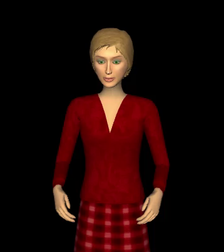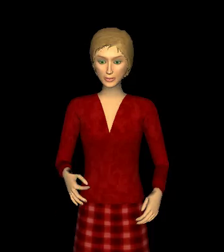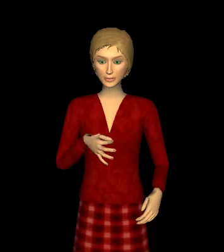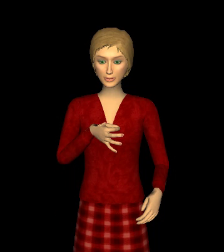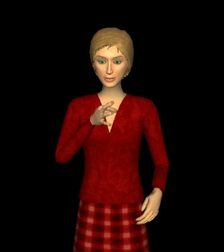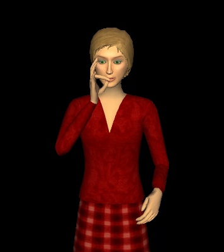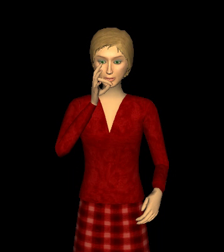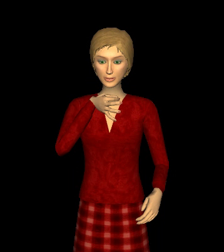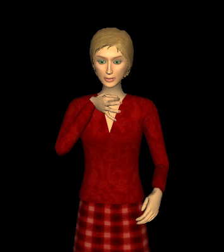فنجان